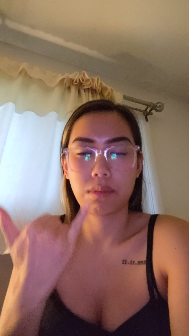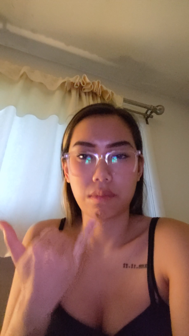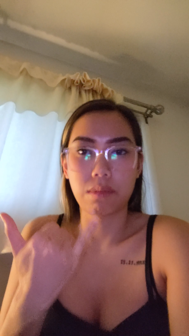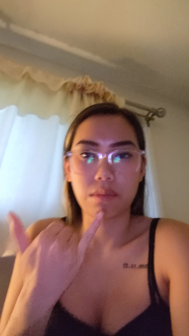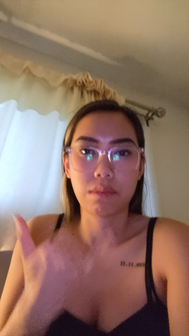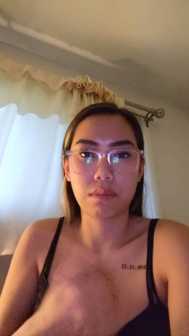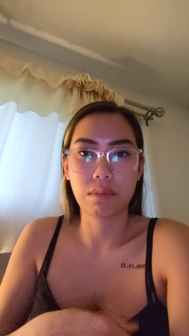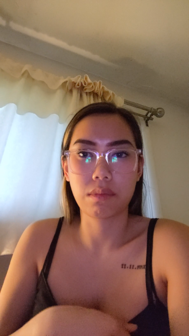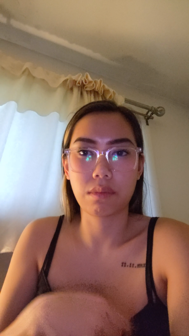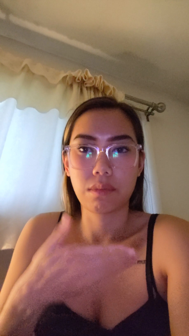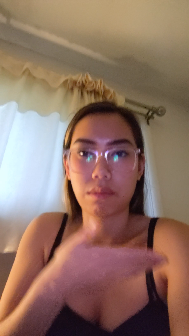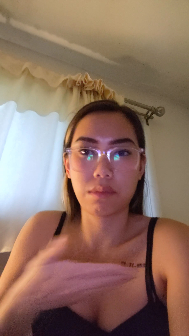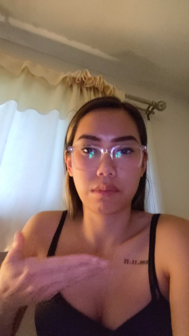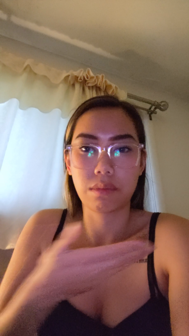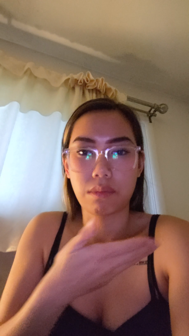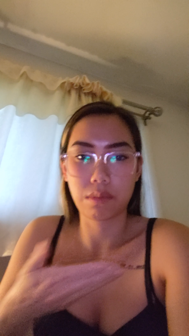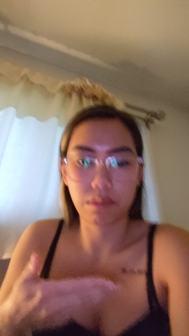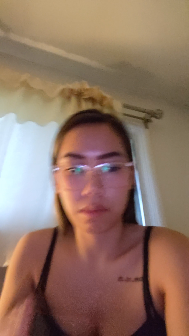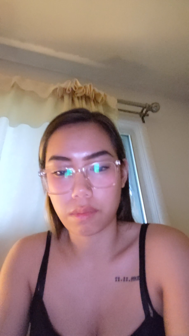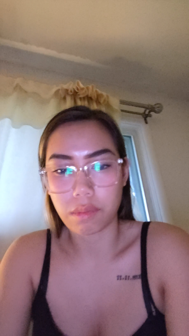baby